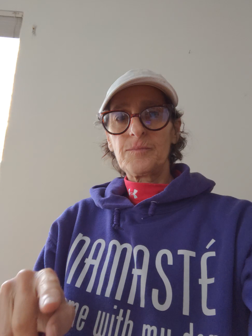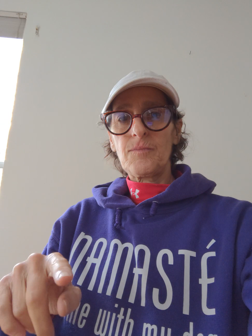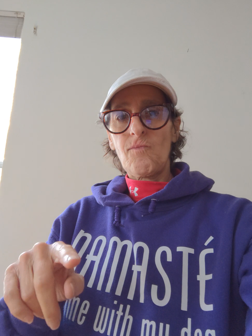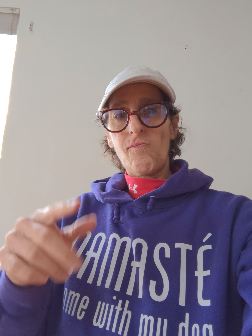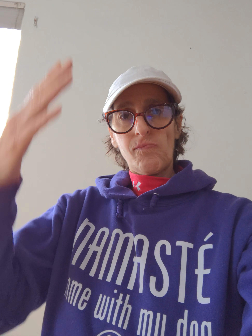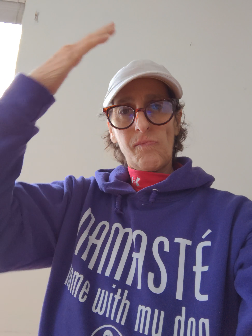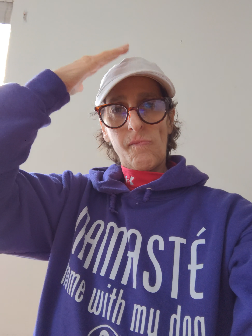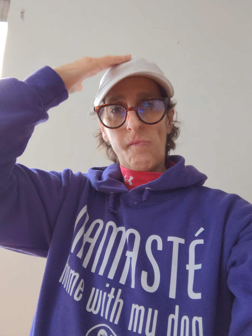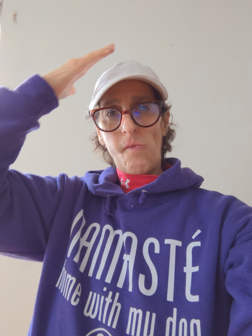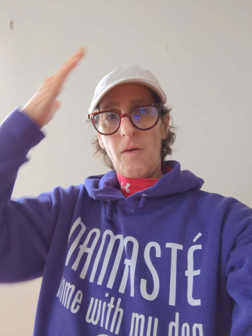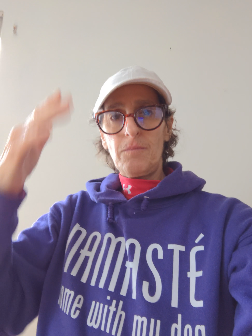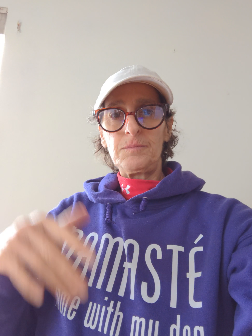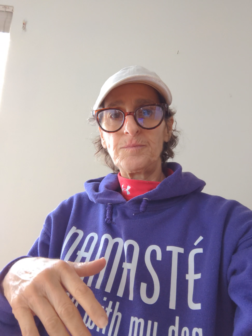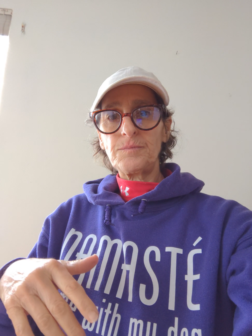hat